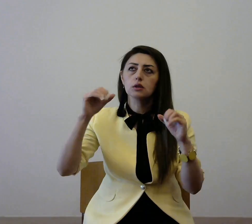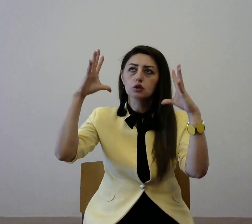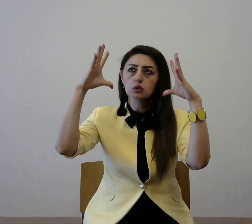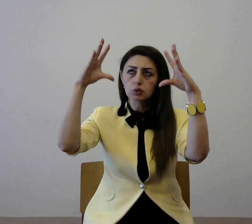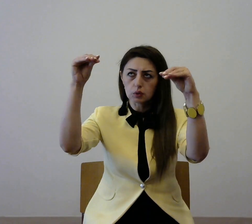söndurə